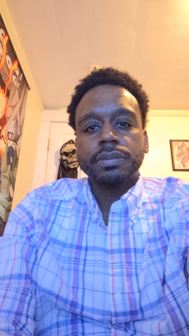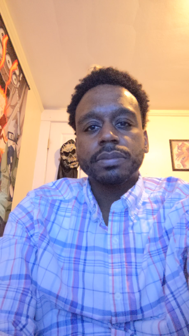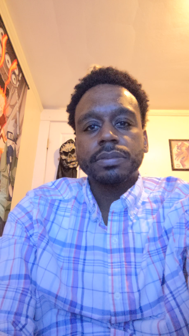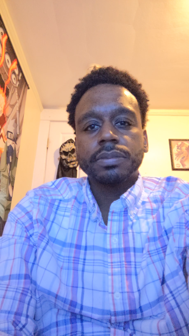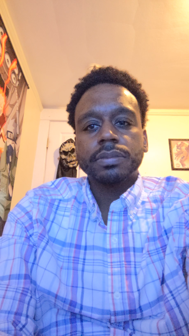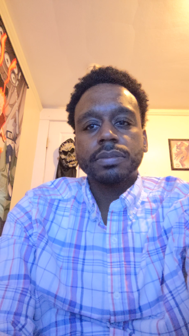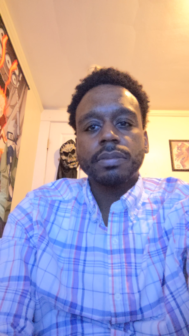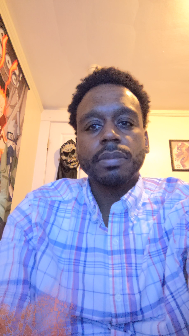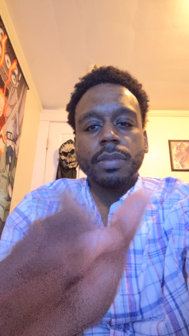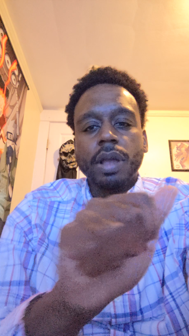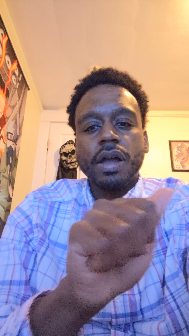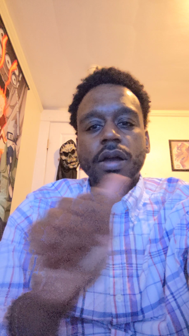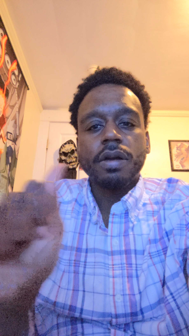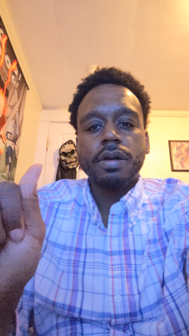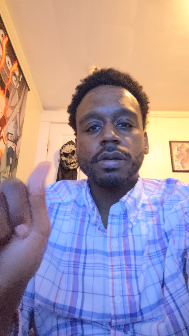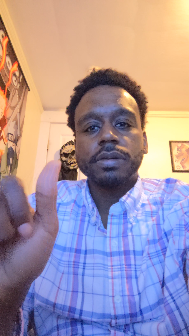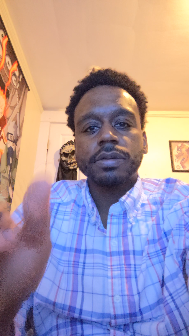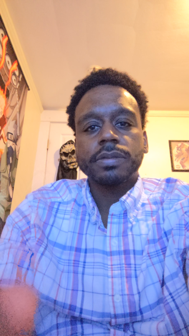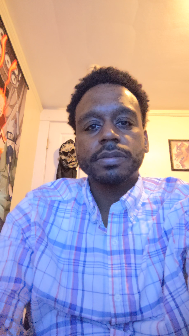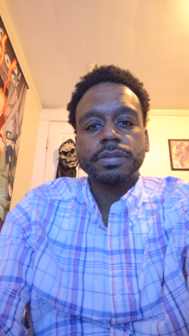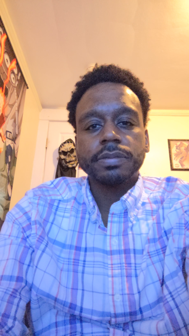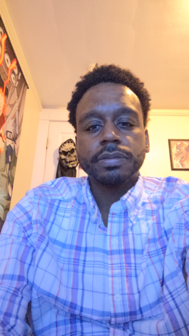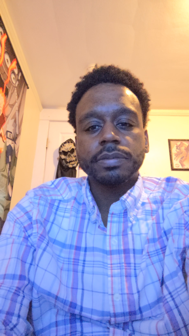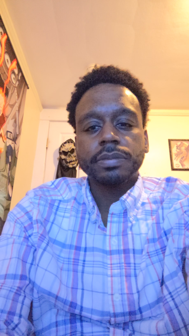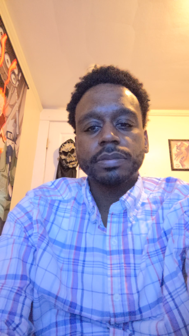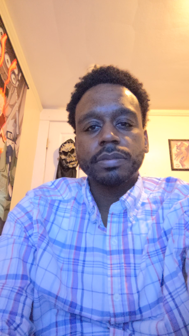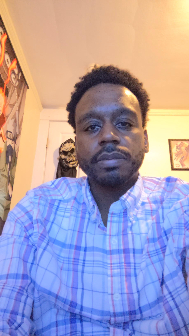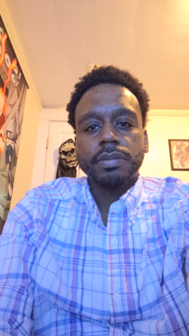a